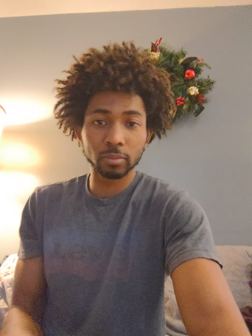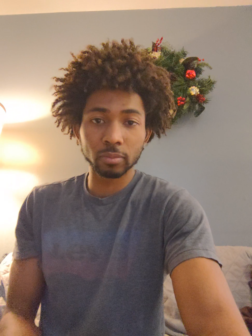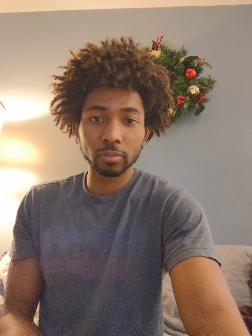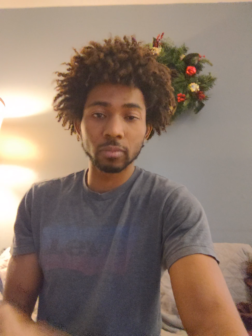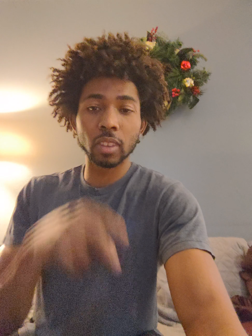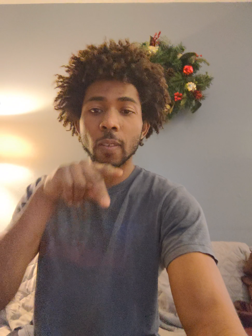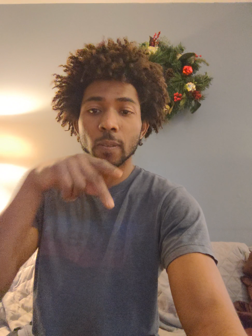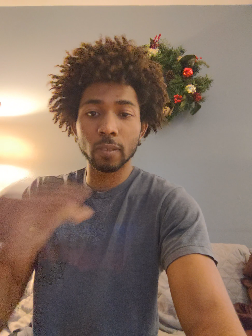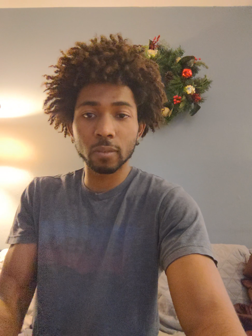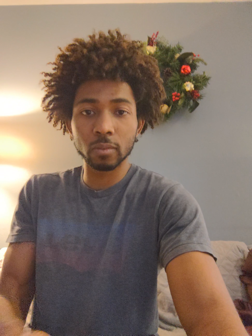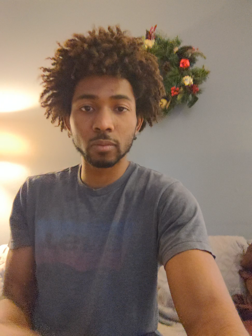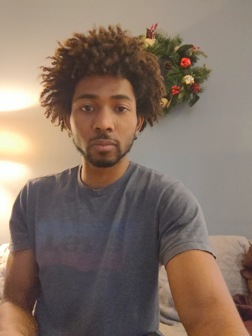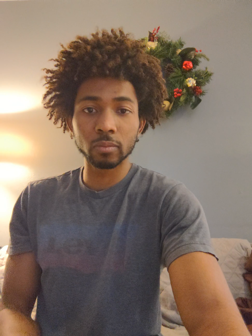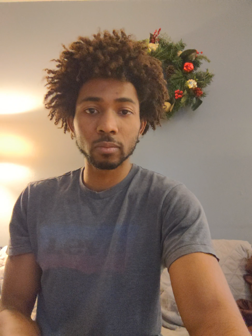fall